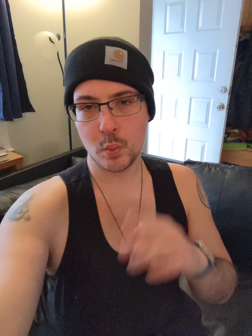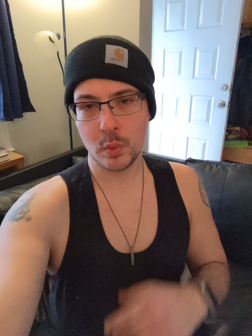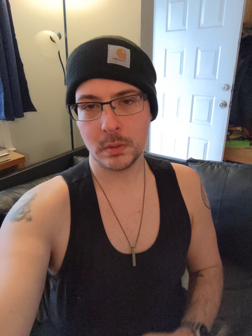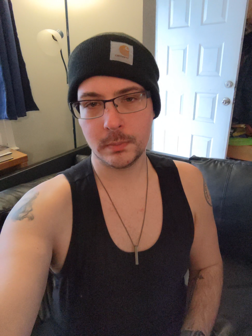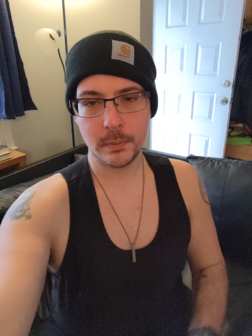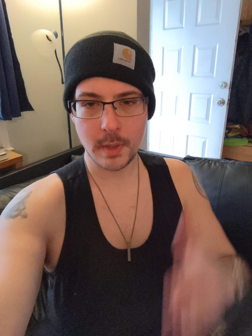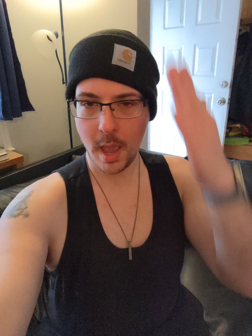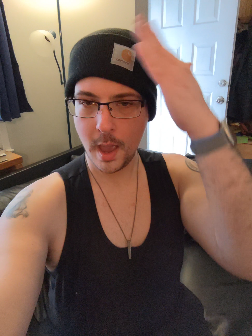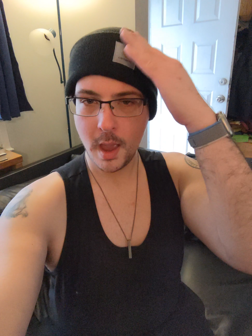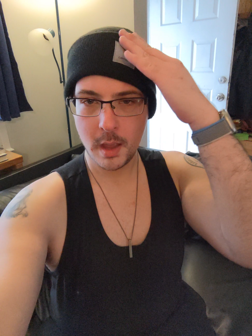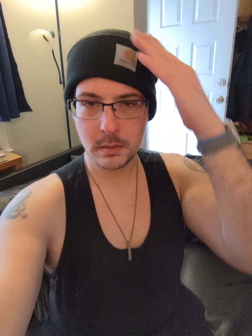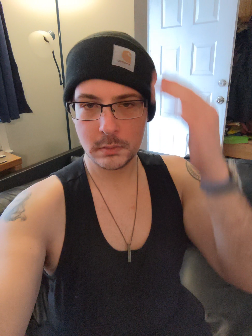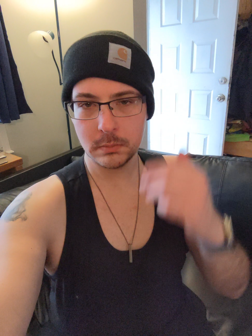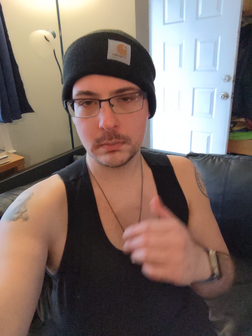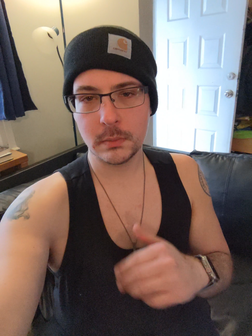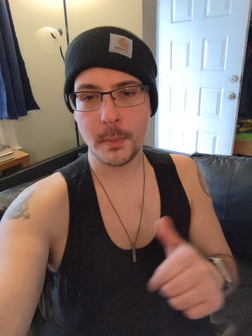hat